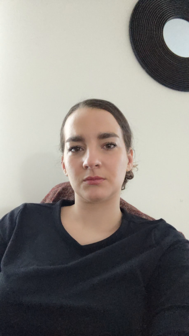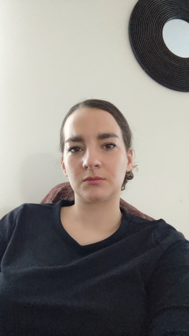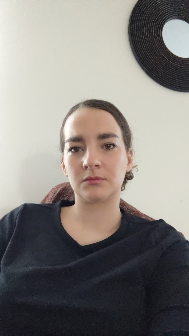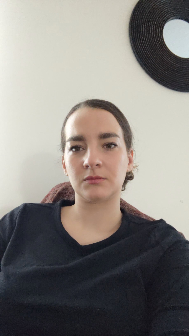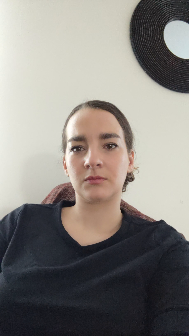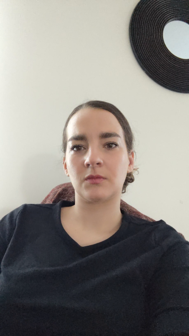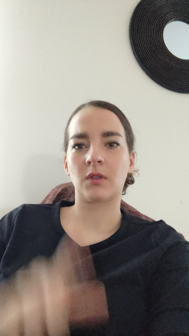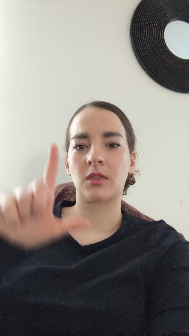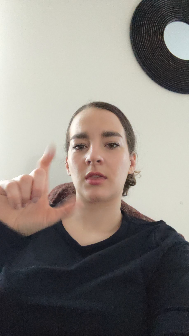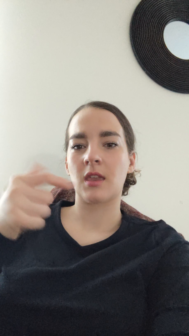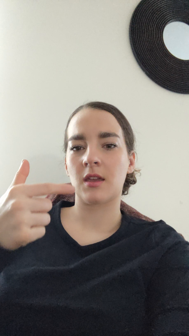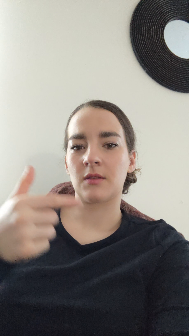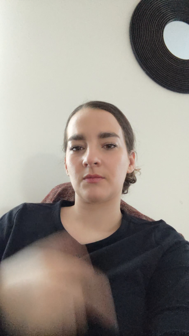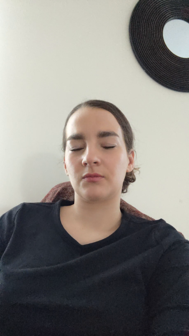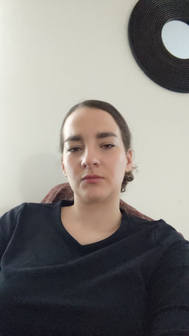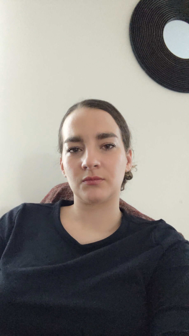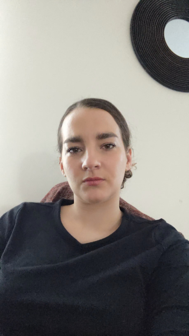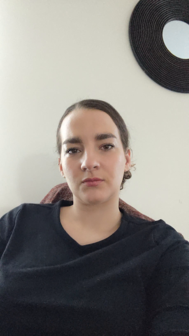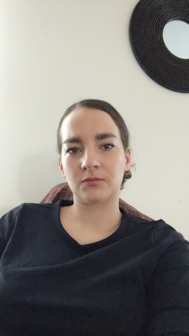leg